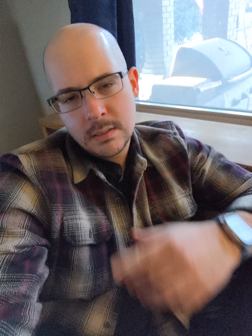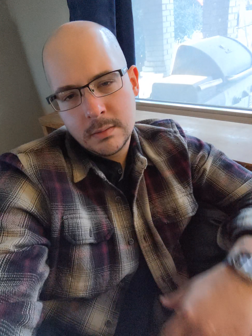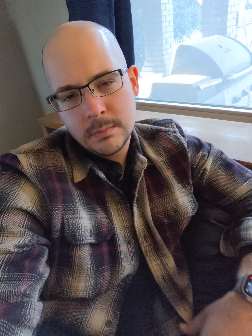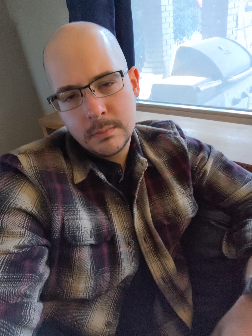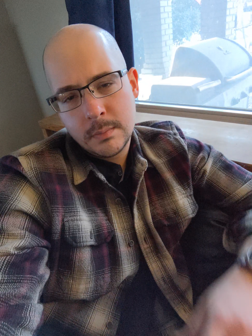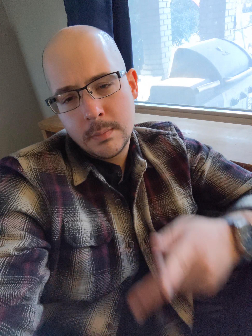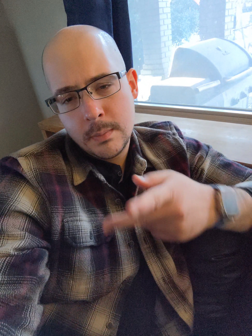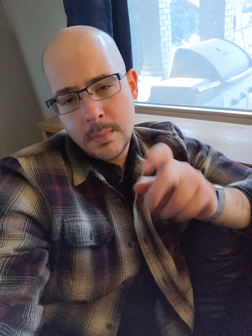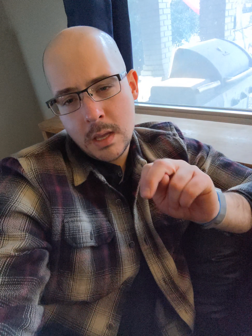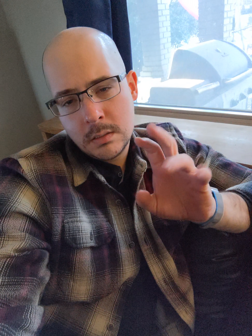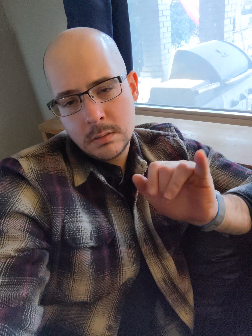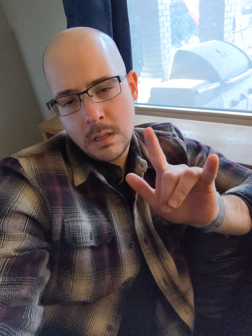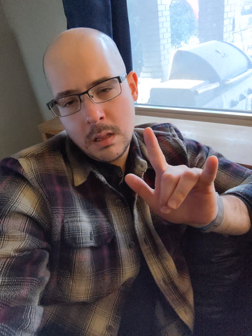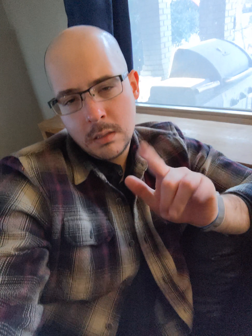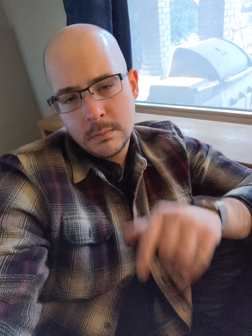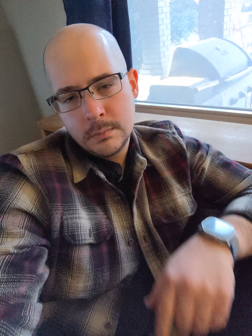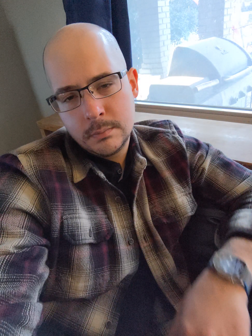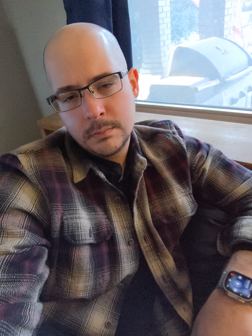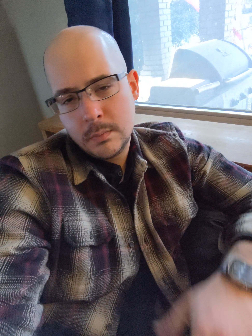pencil